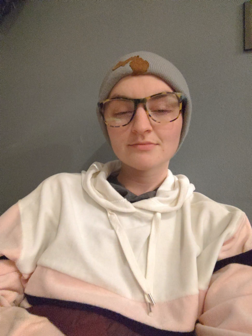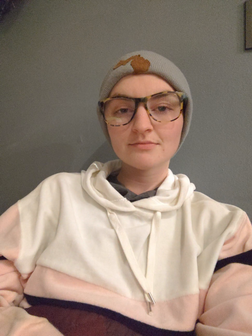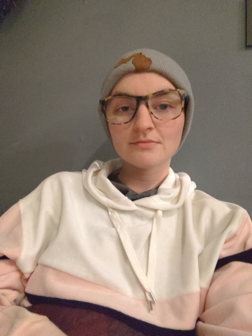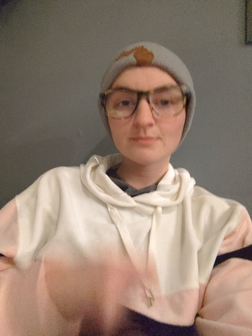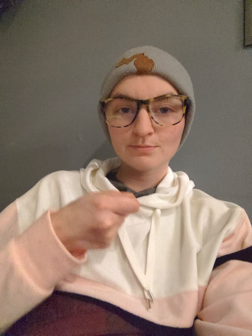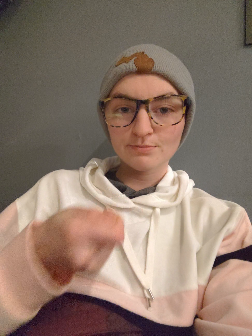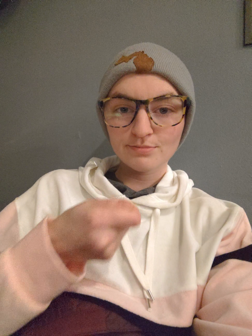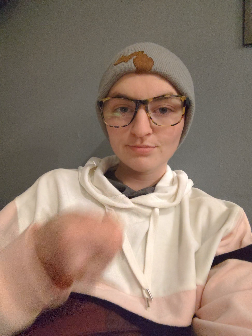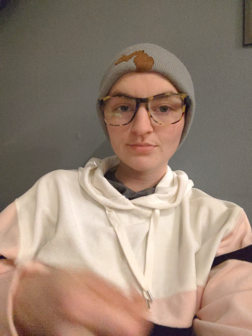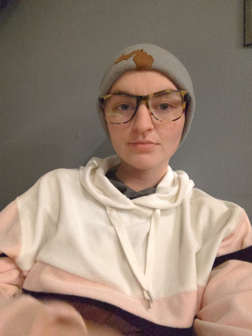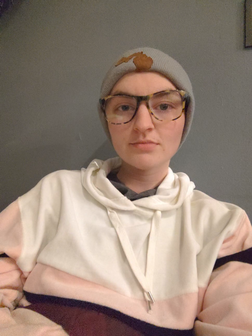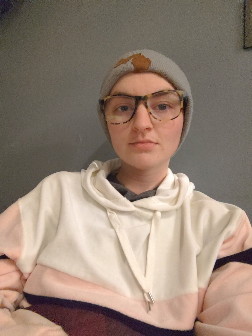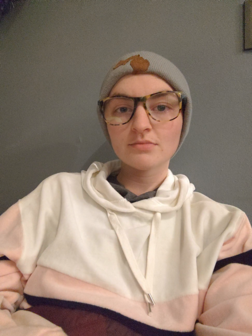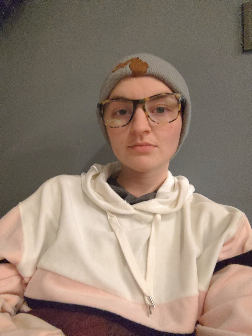vacuum